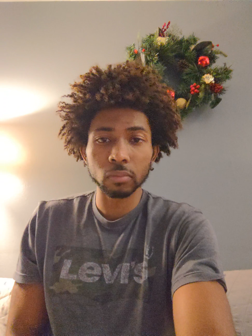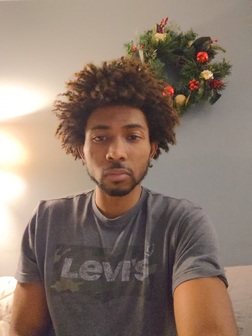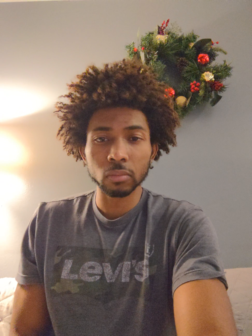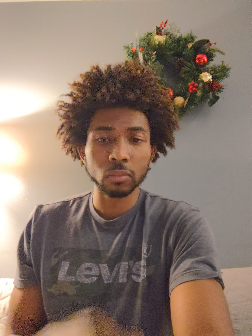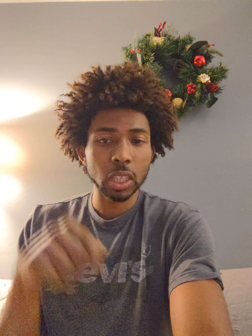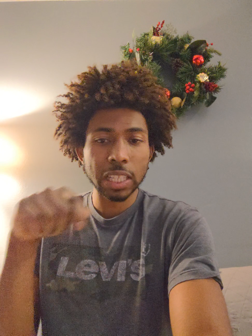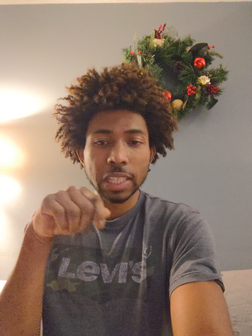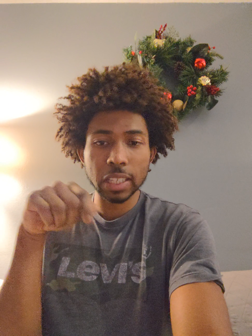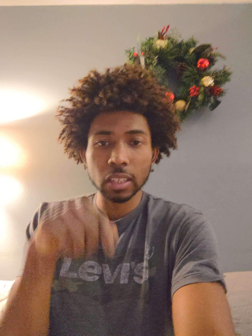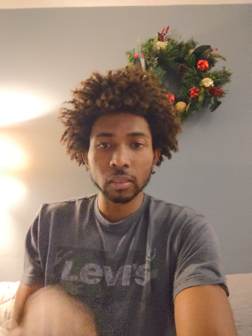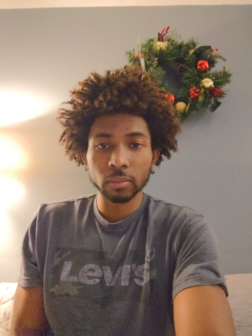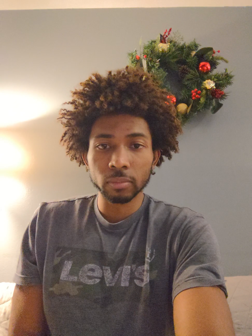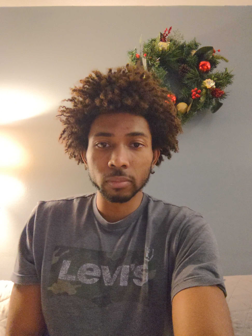toothbrush